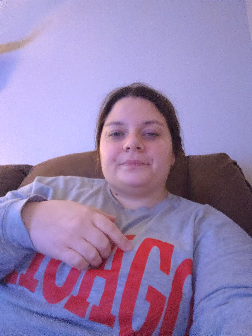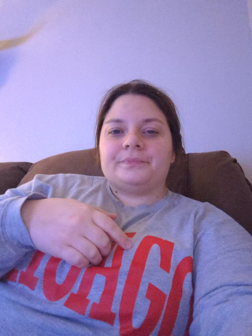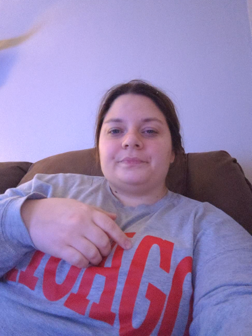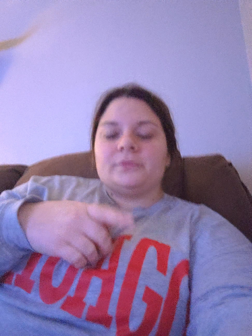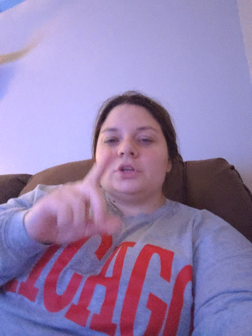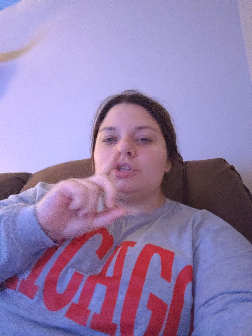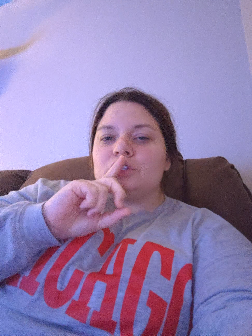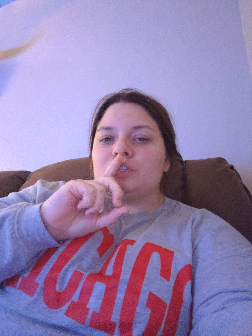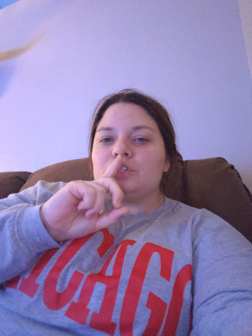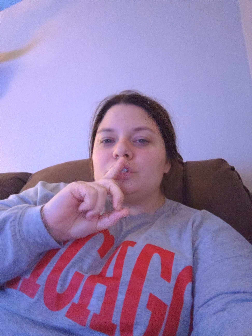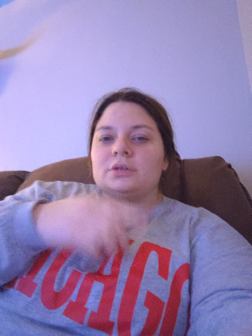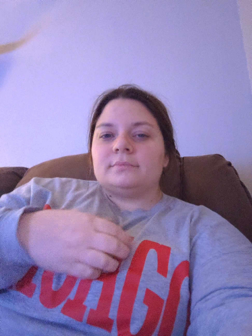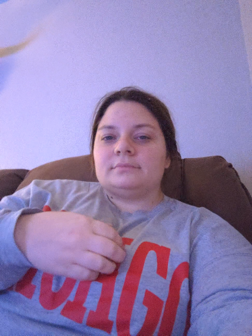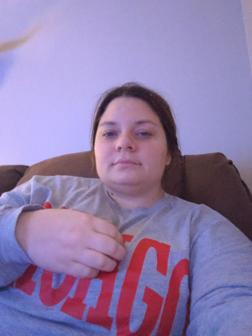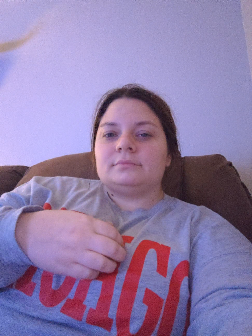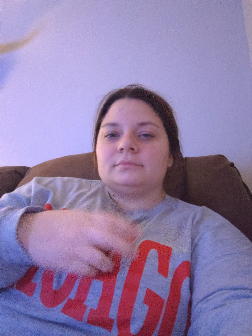shhh